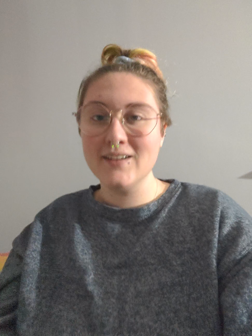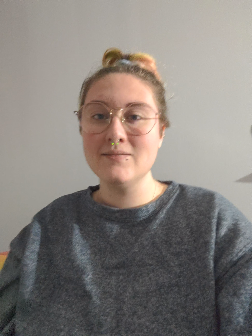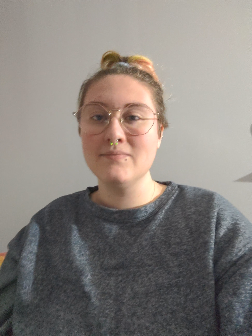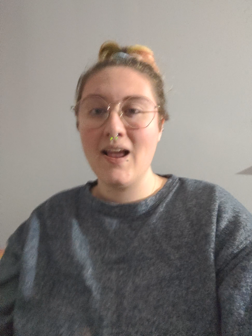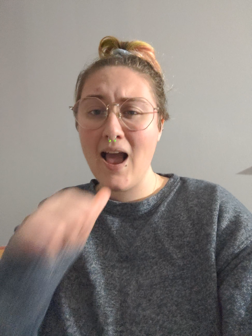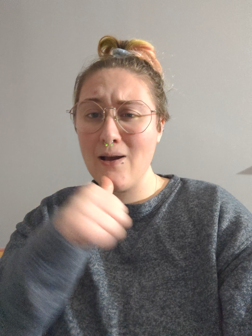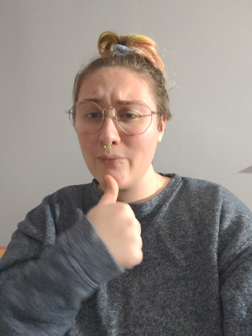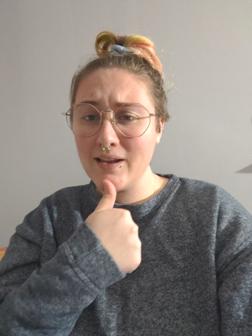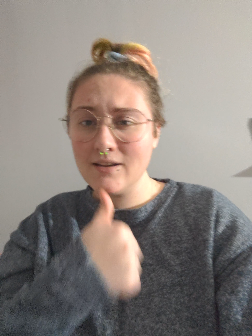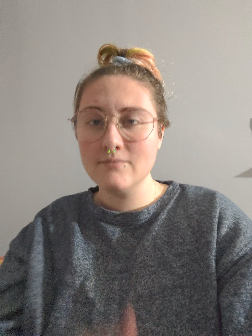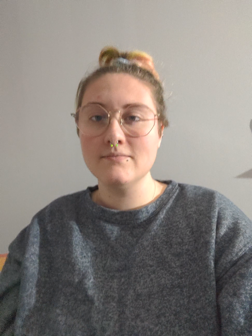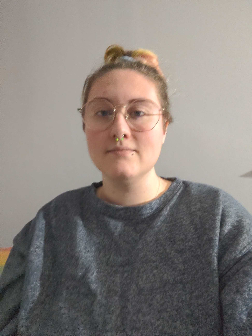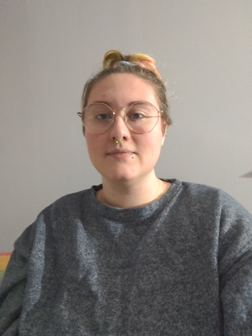owie